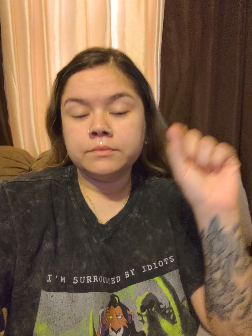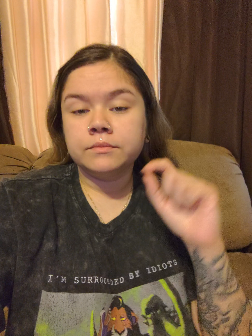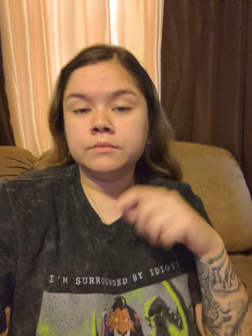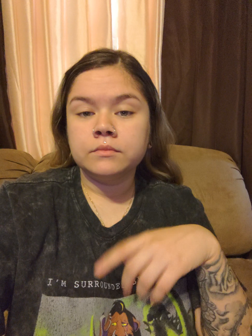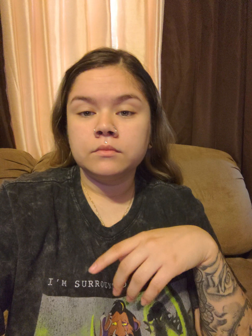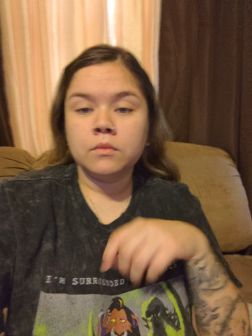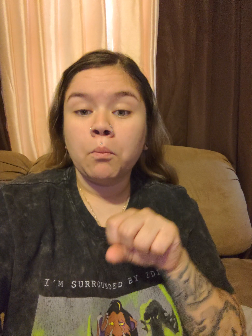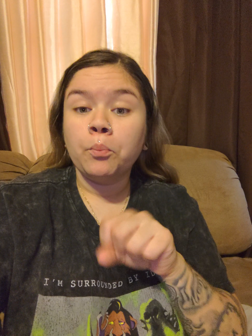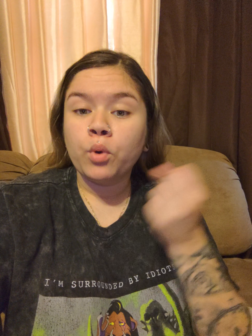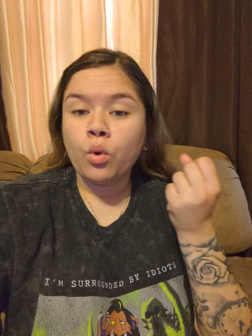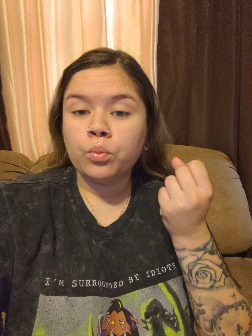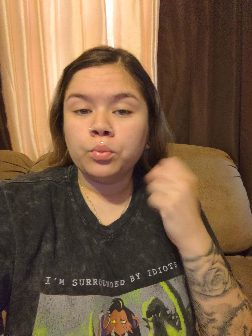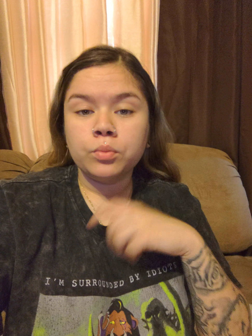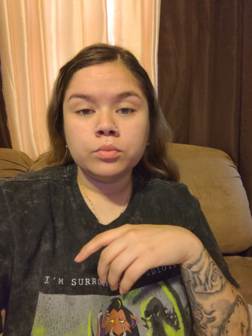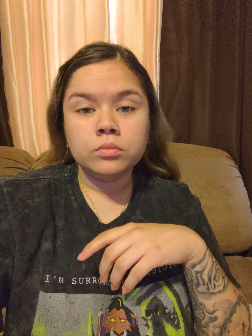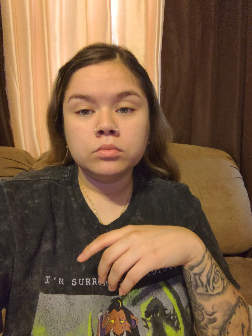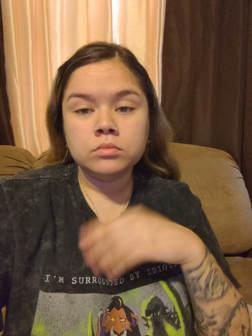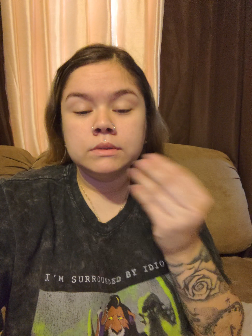broken